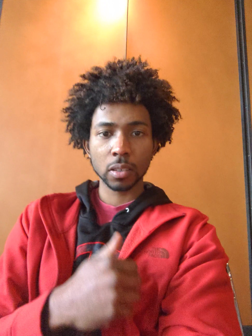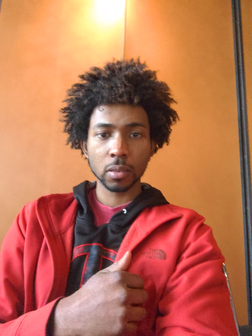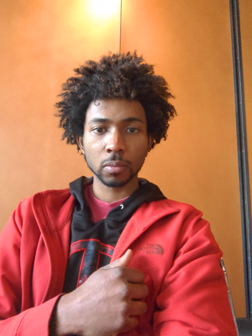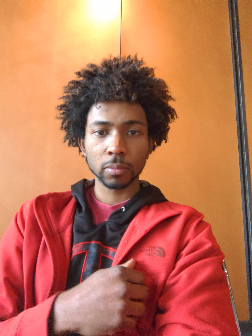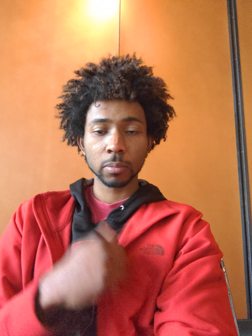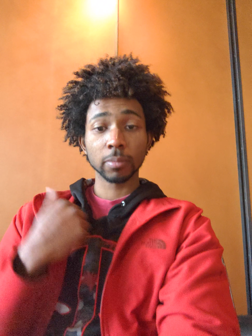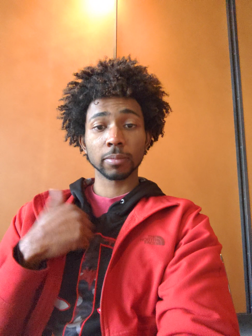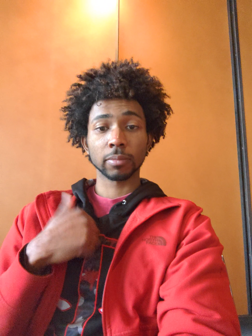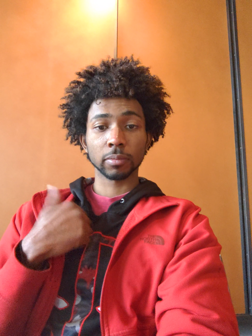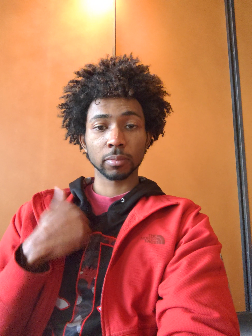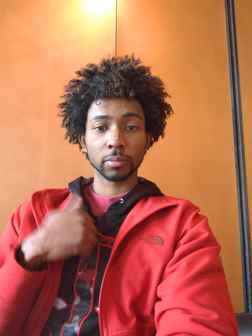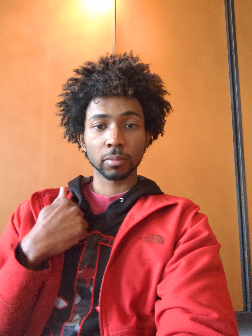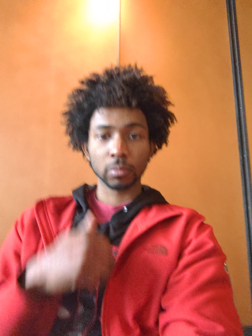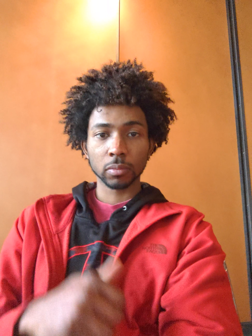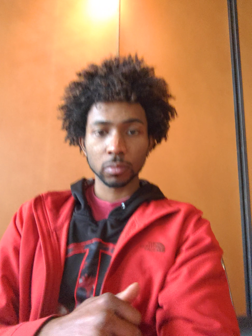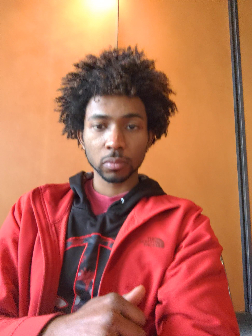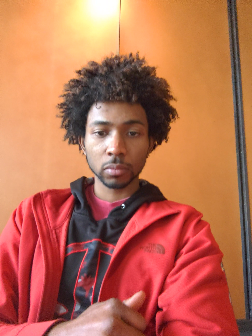bath